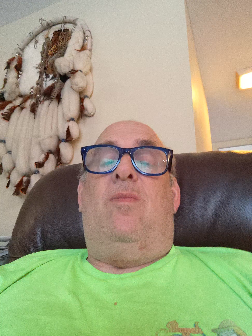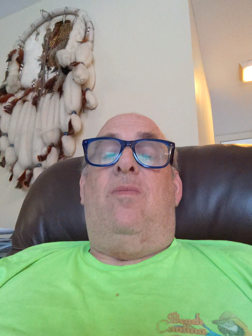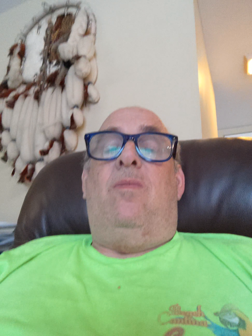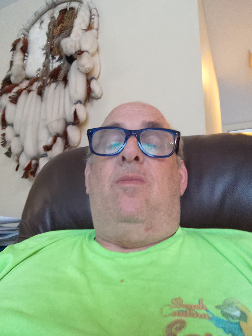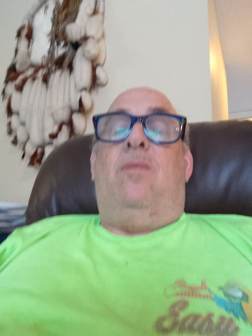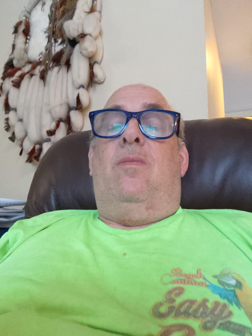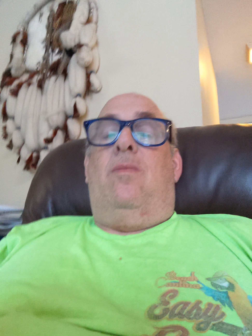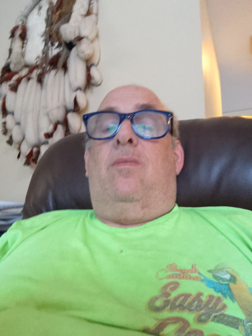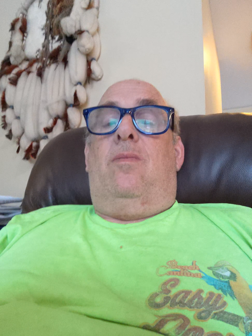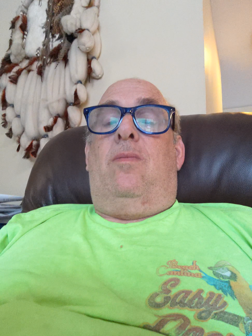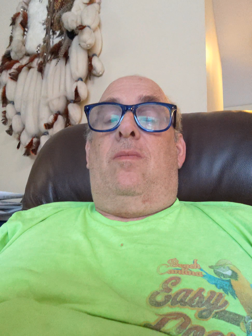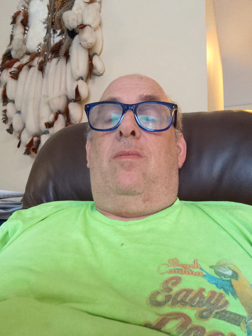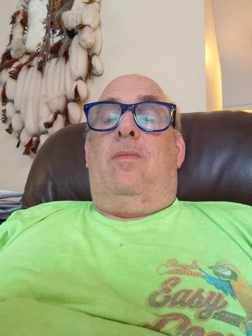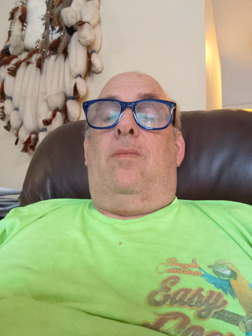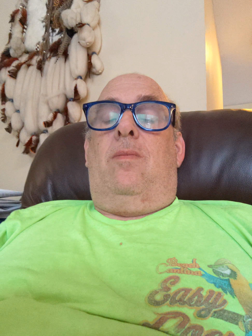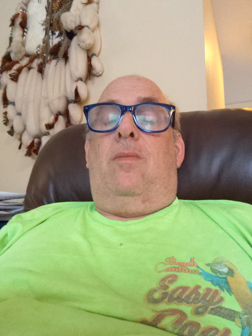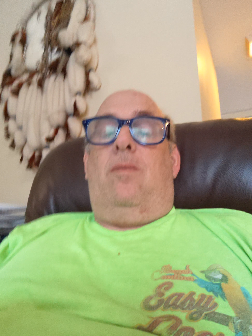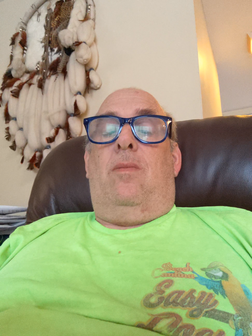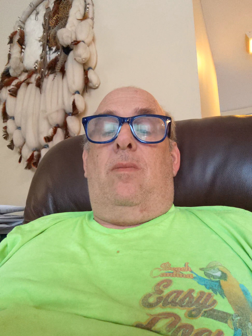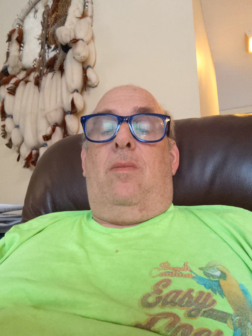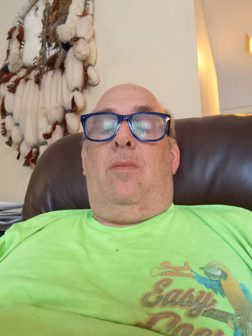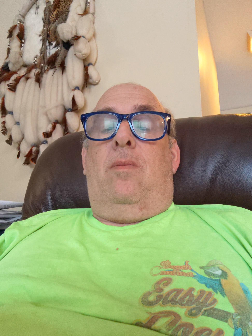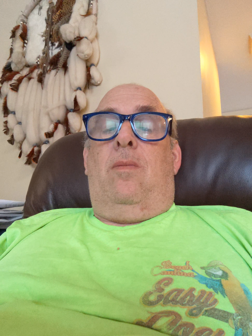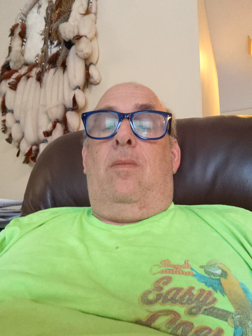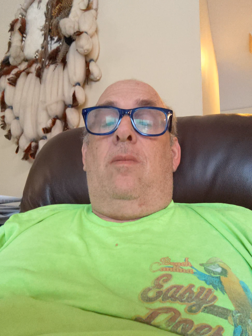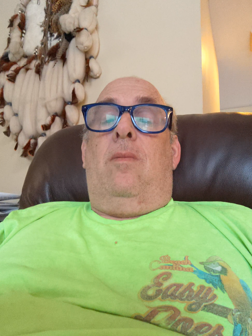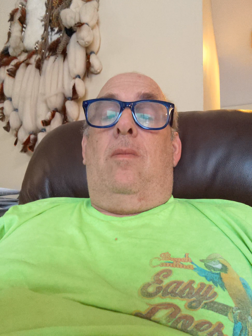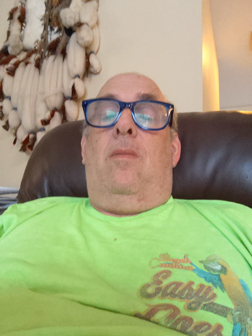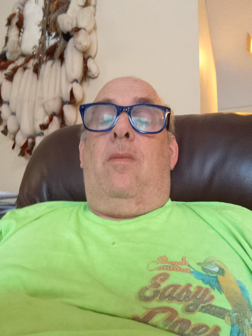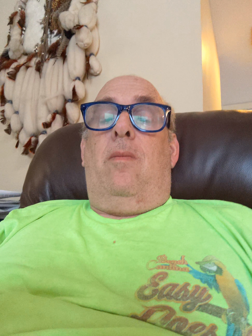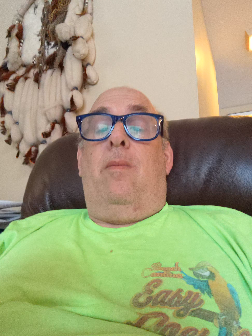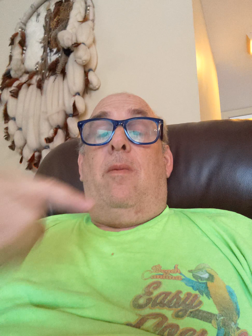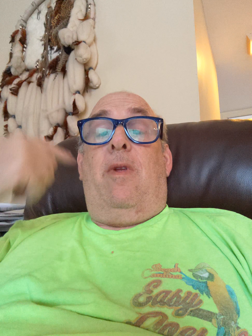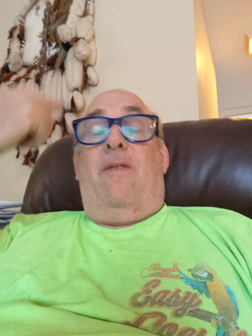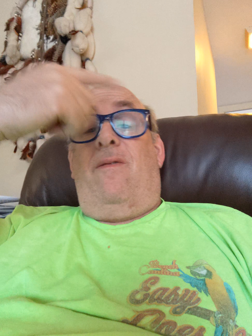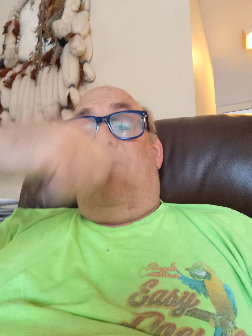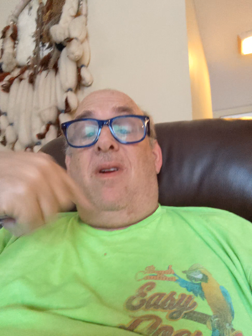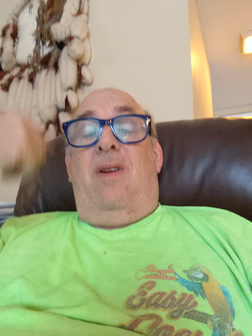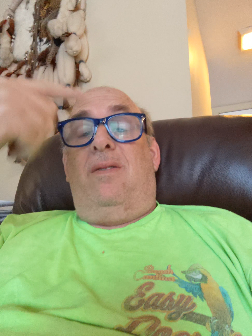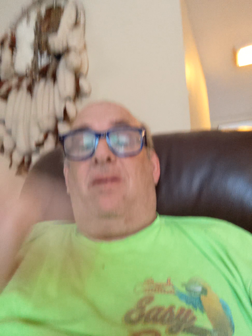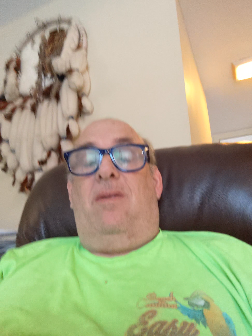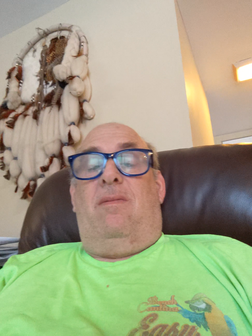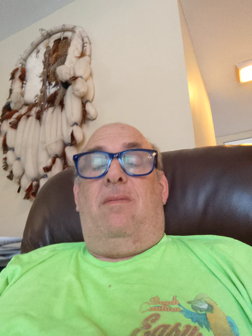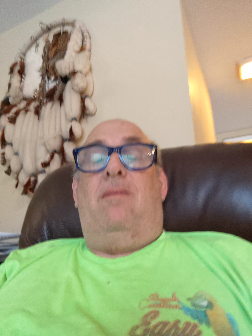face